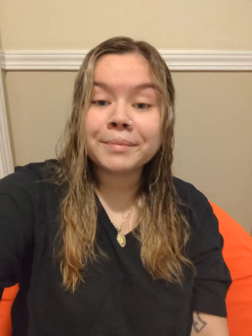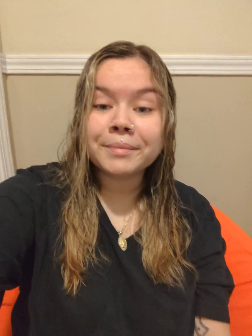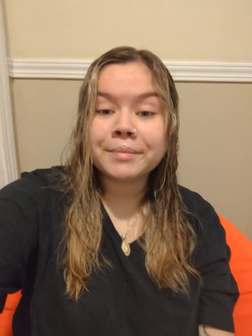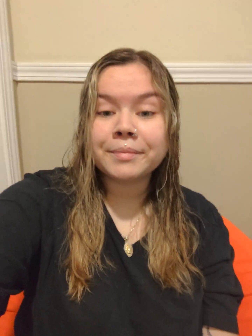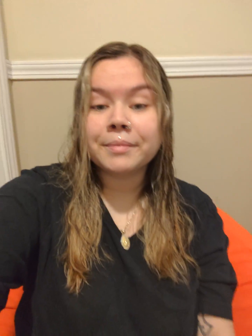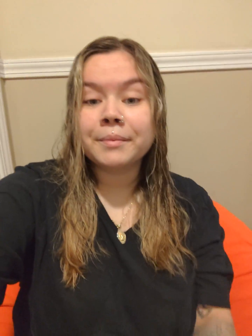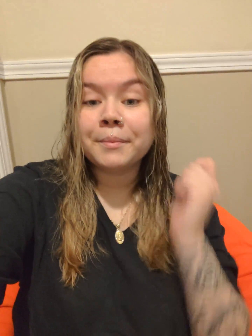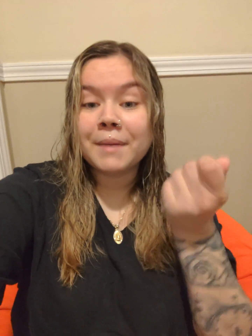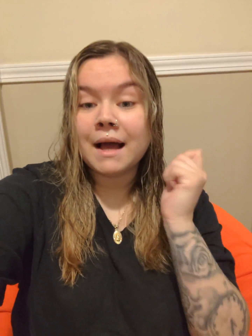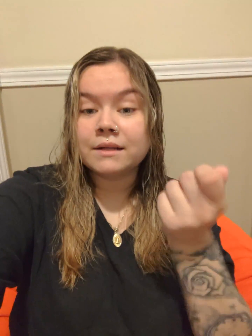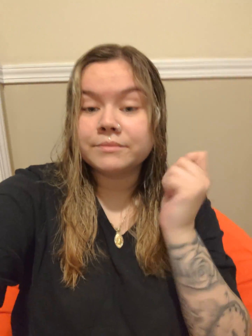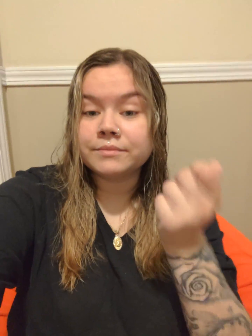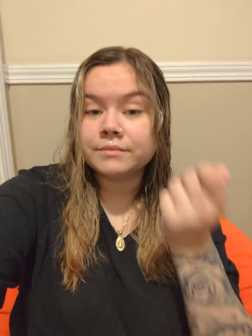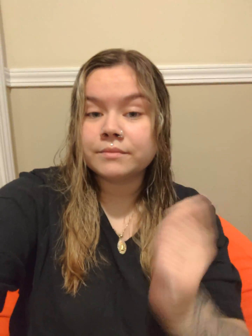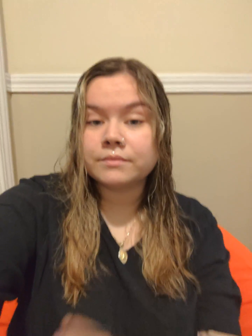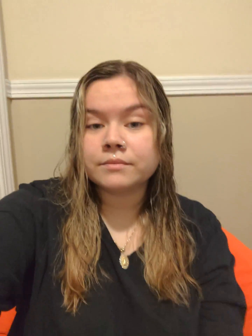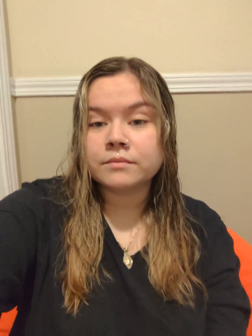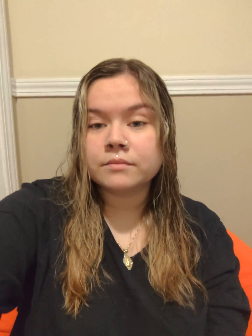bat